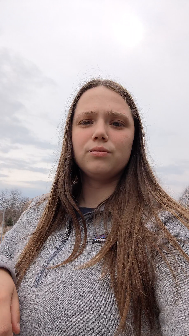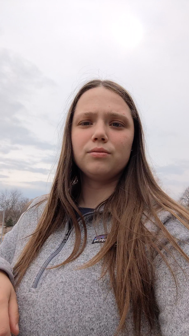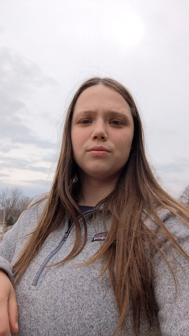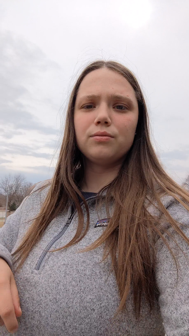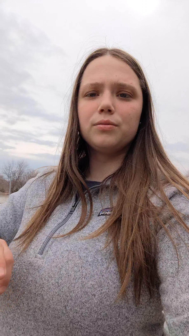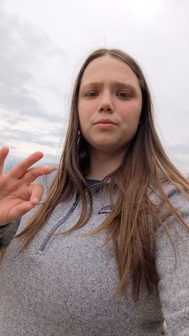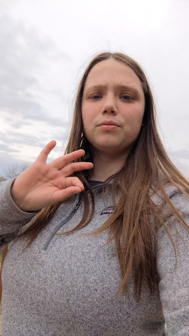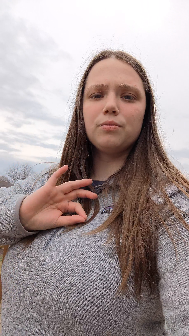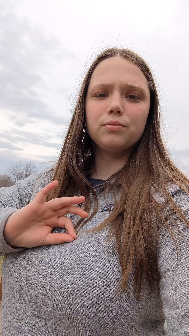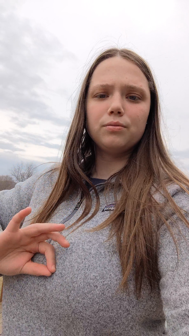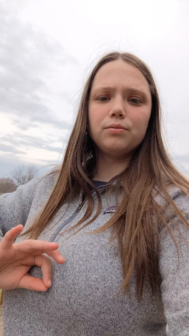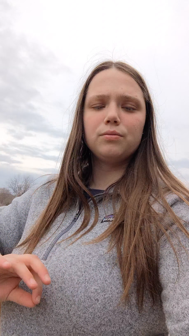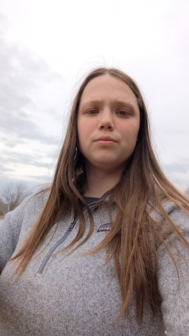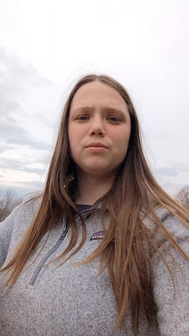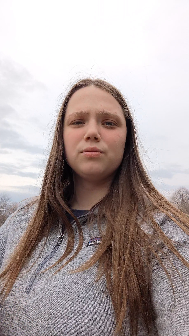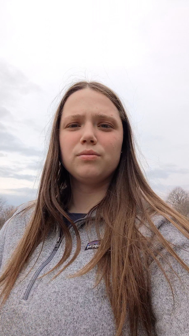button